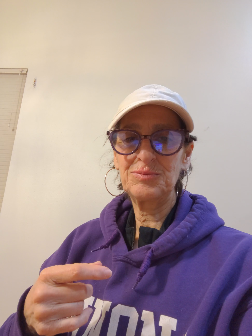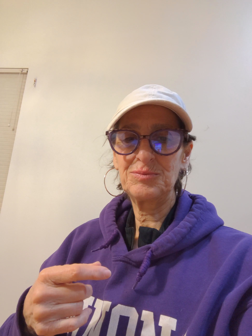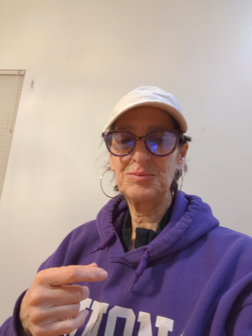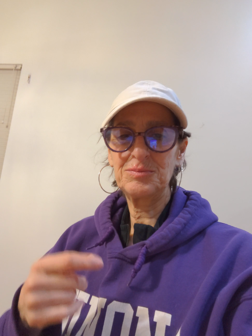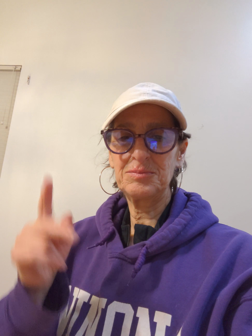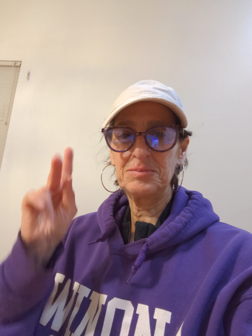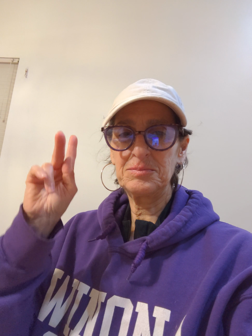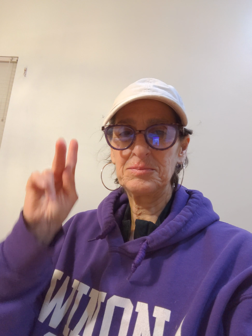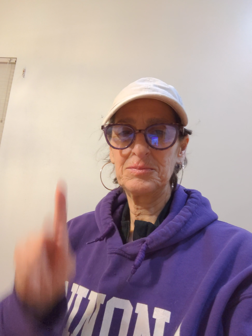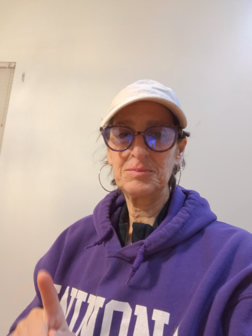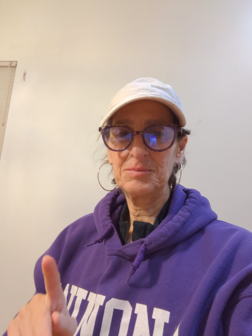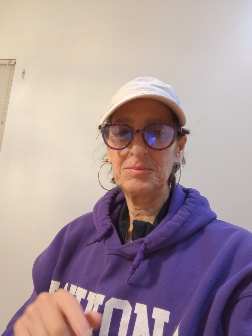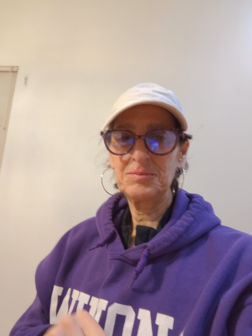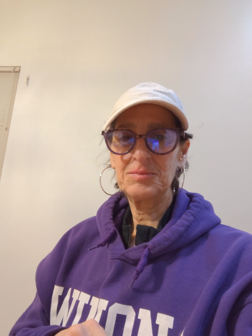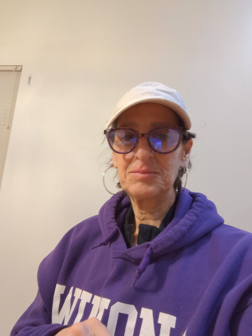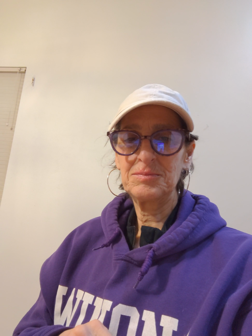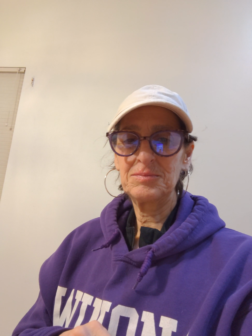person